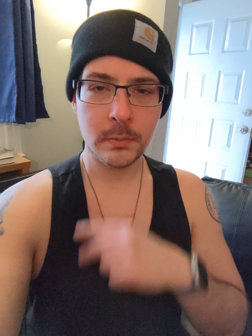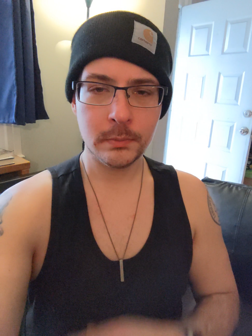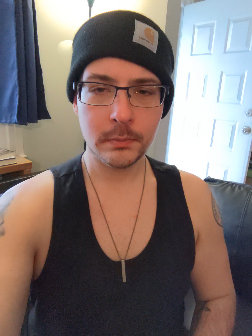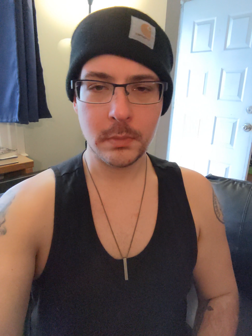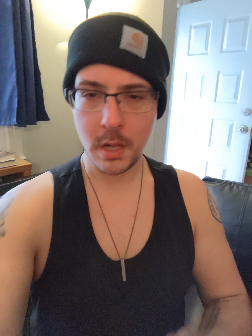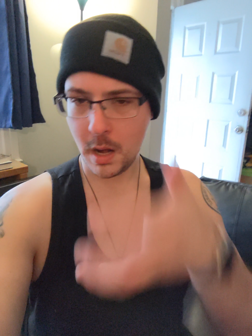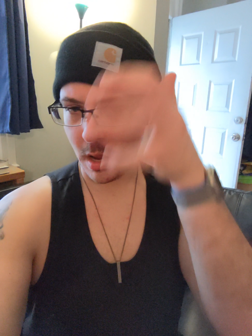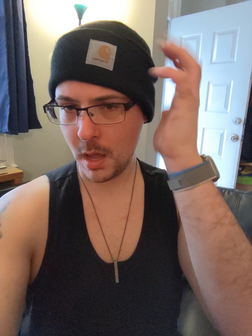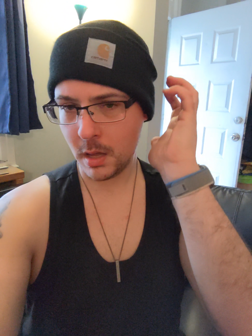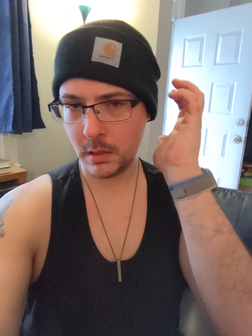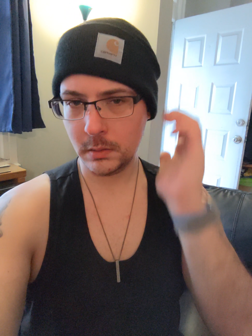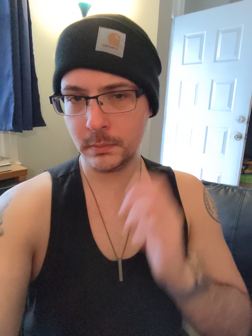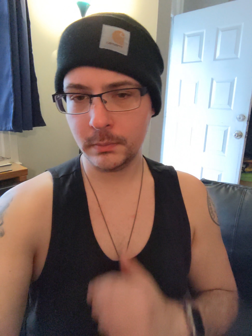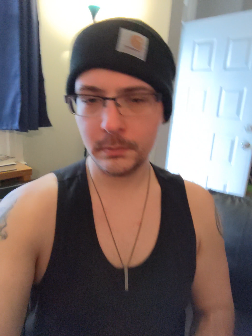lion